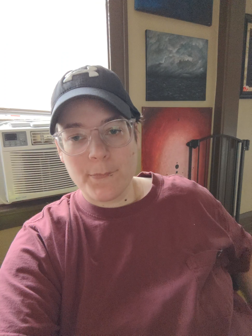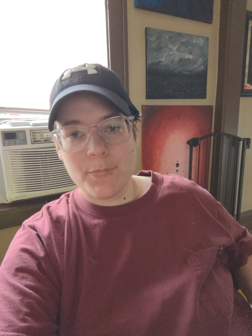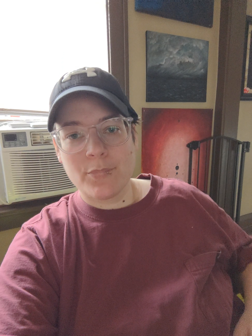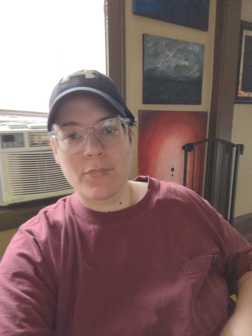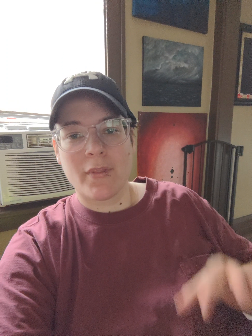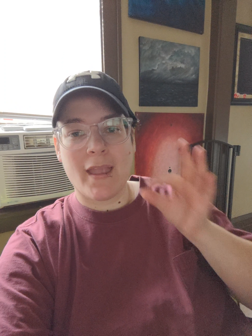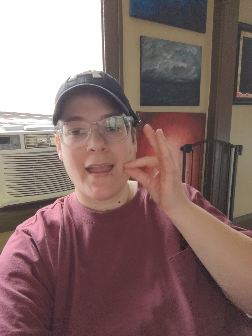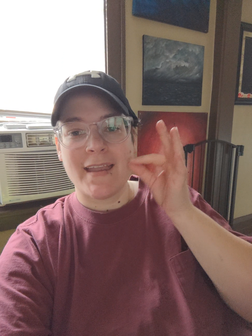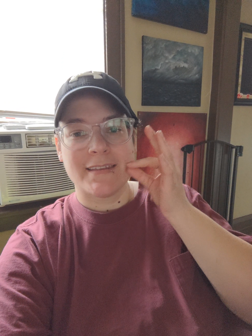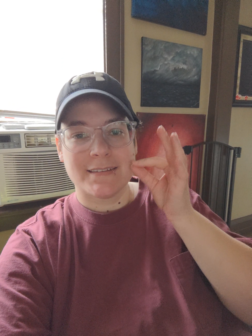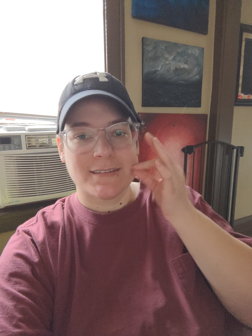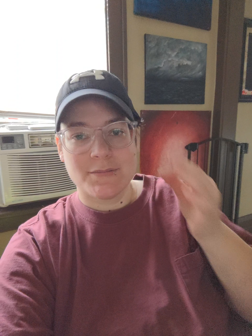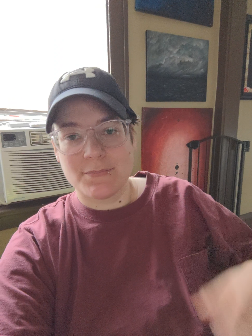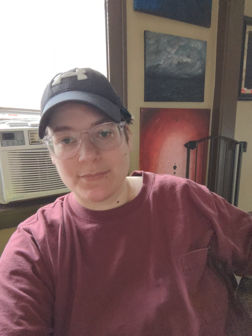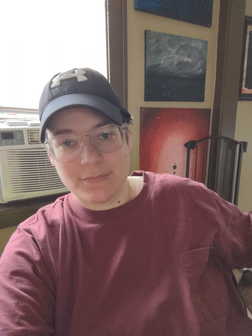cat